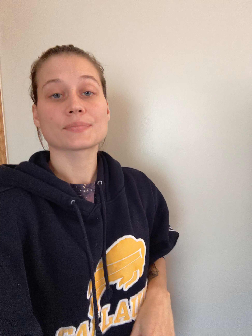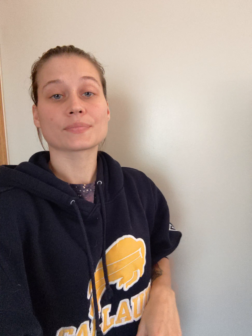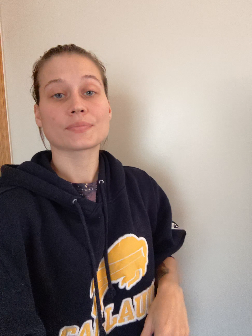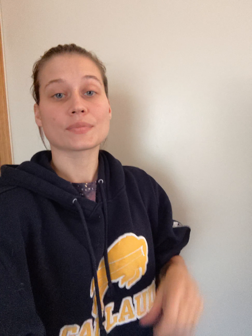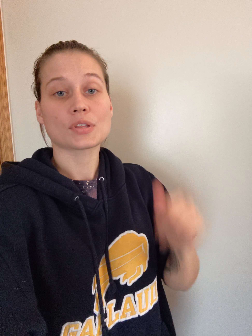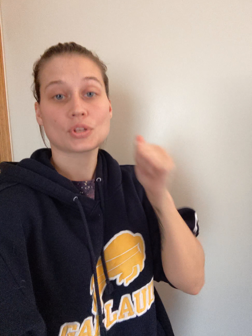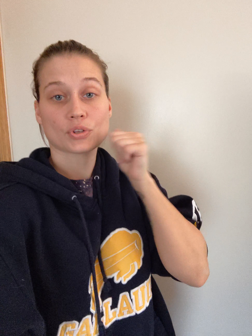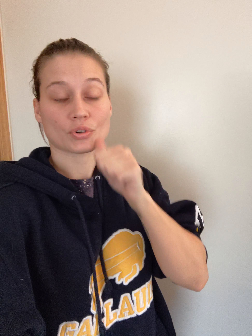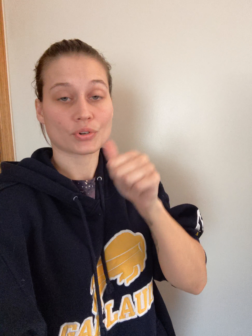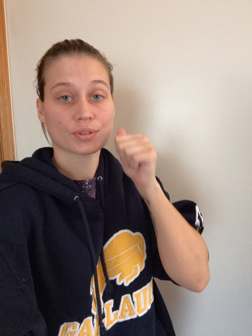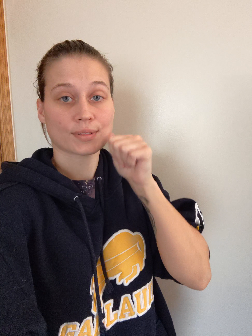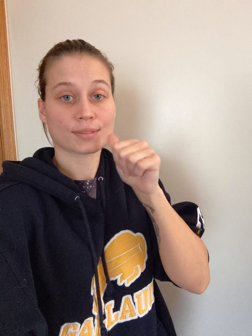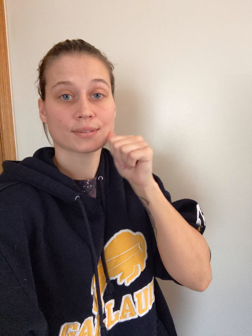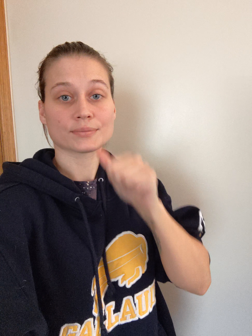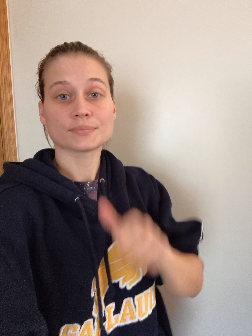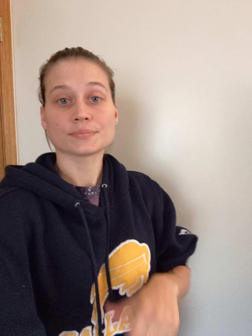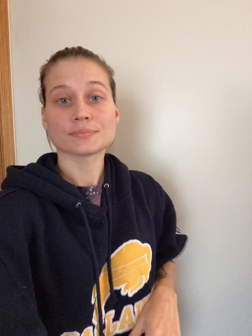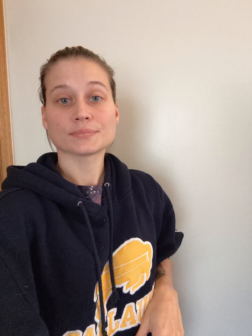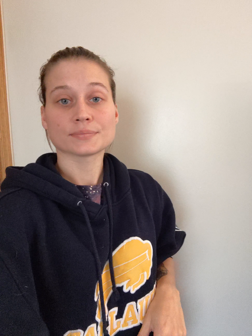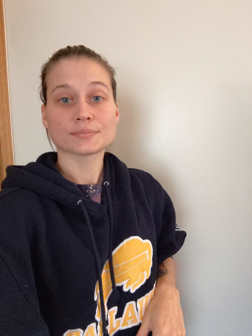girl